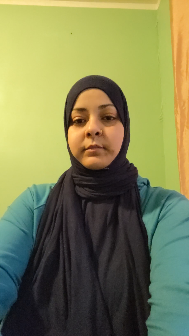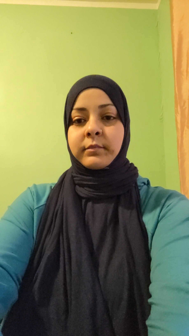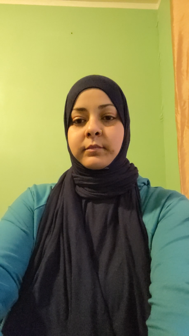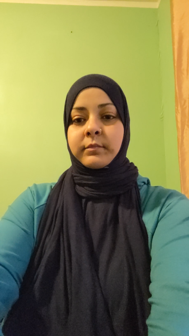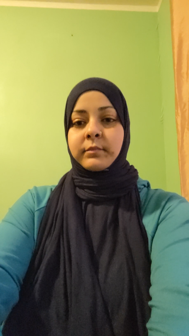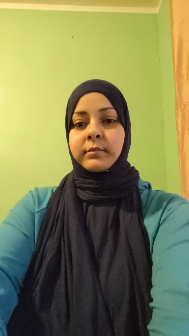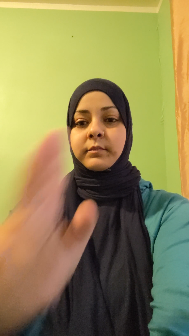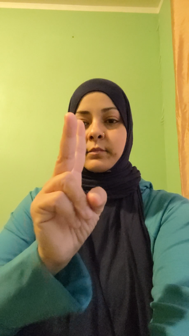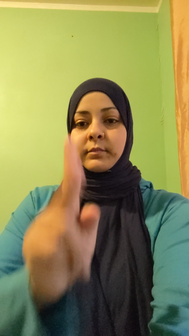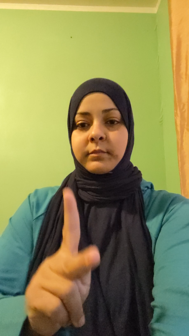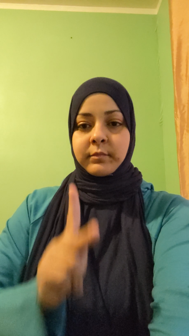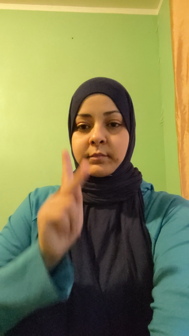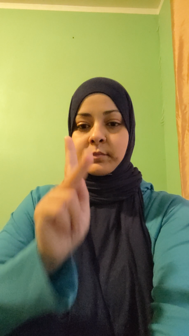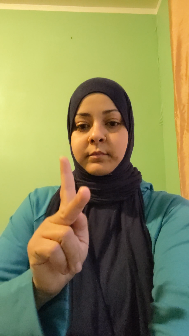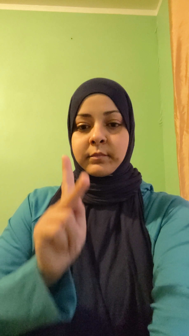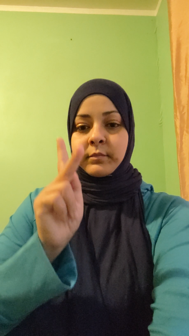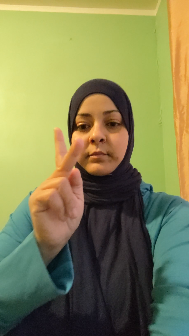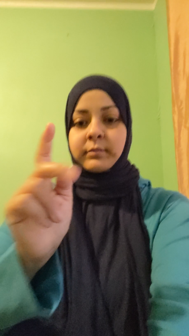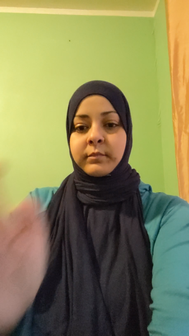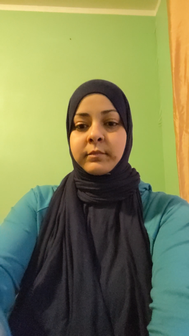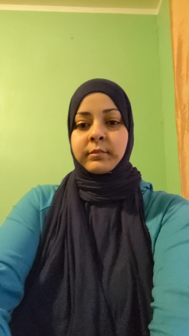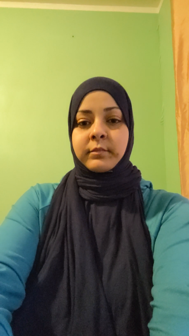careful